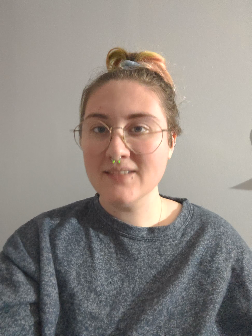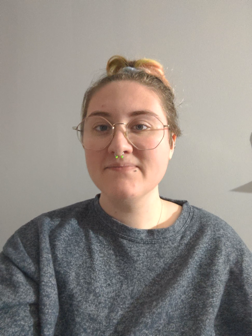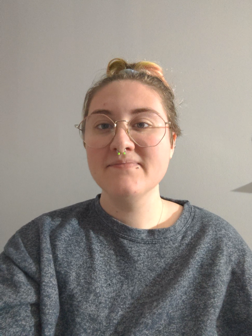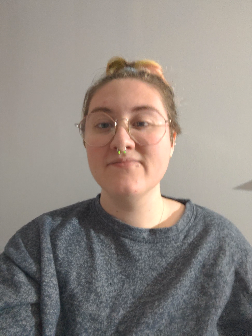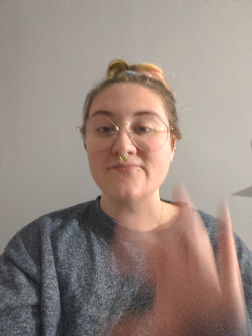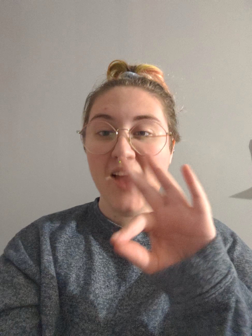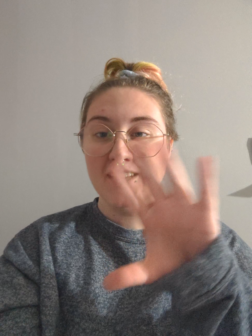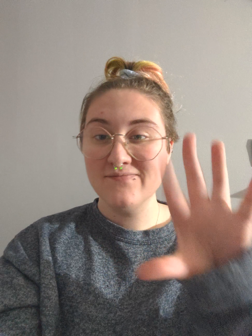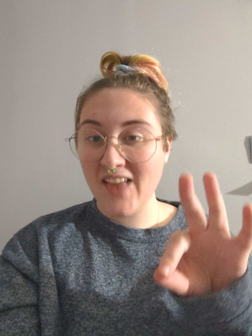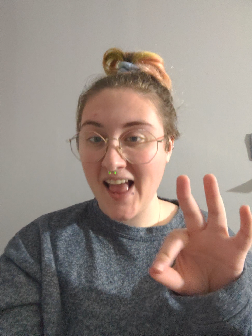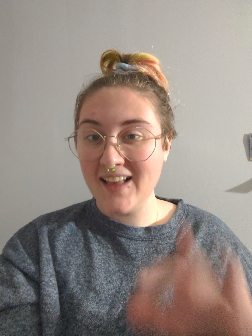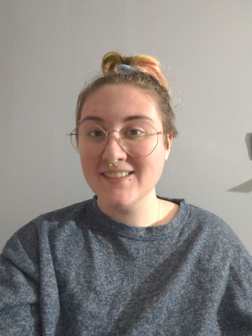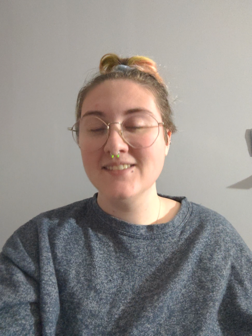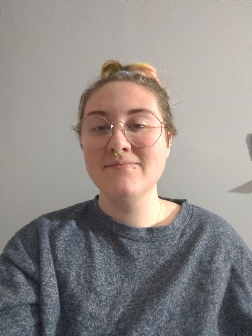french fries